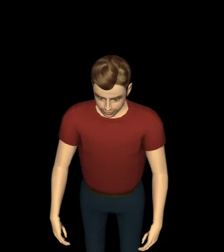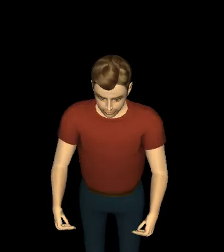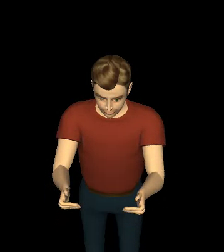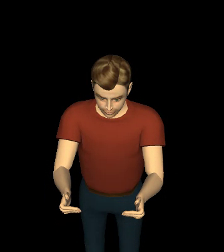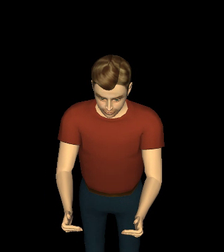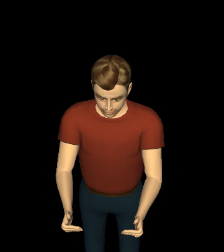توقف